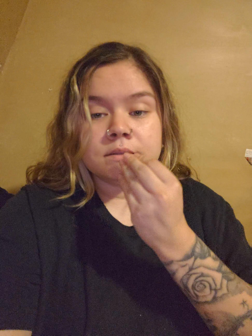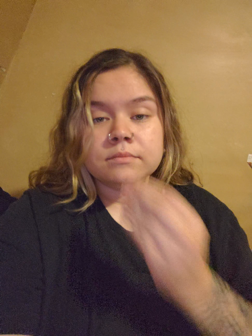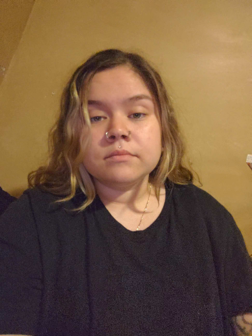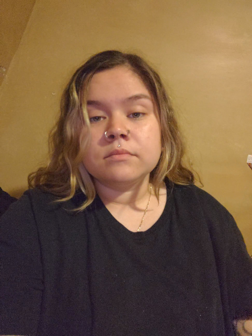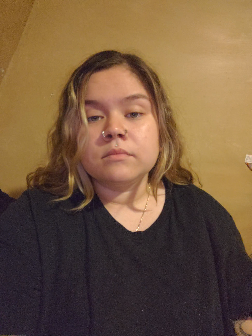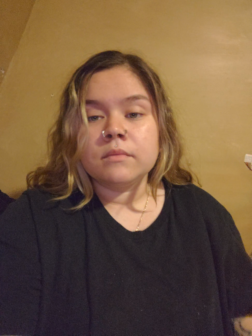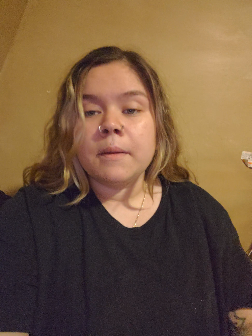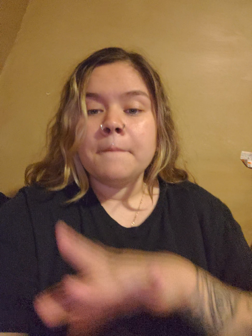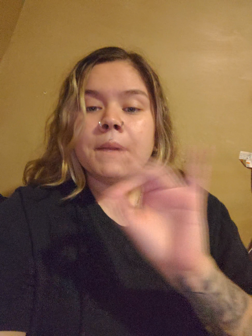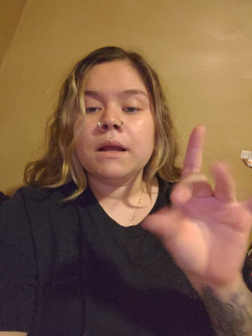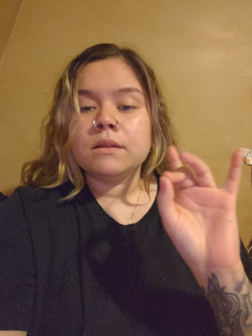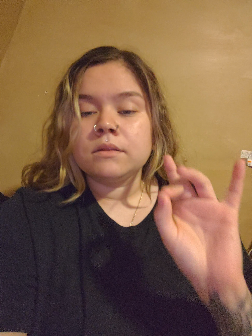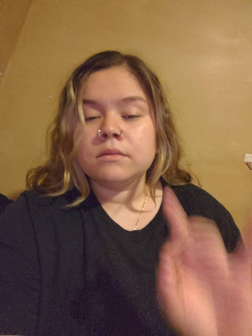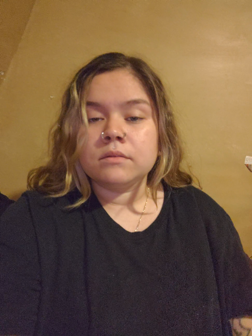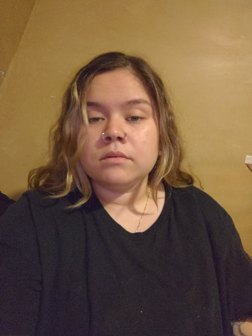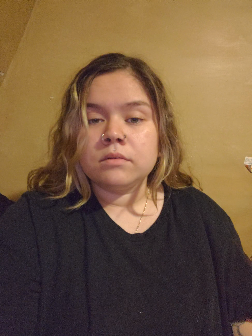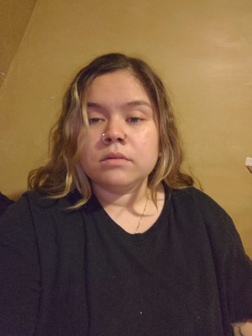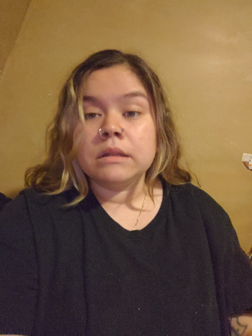pick